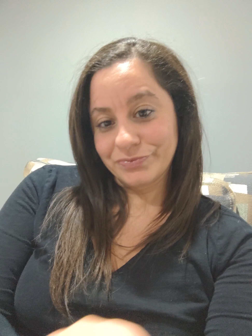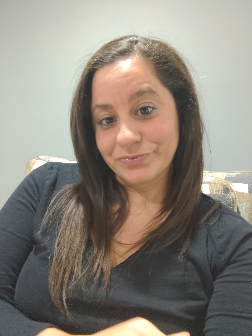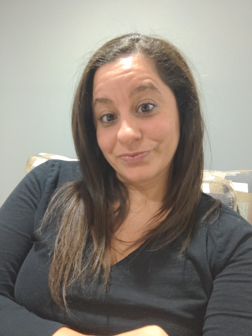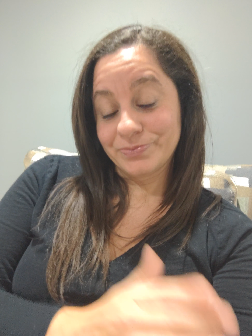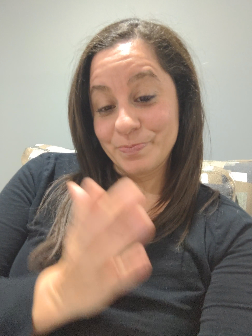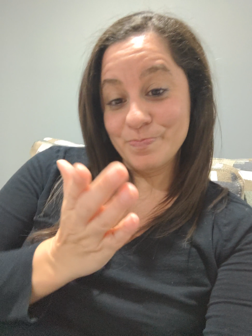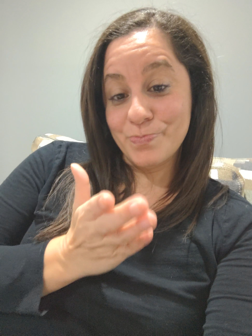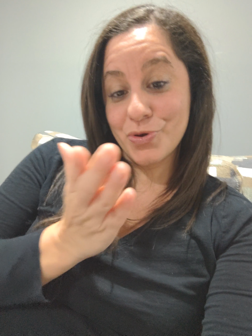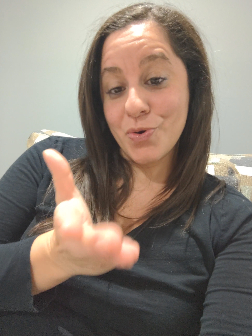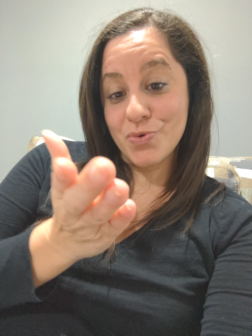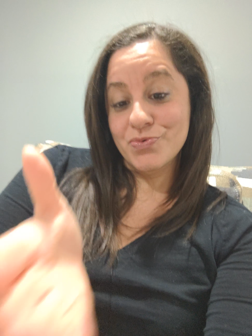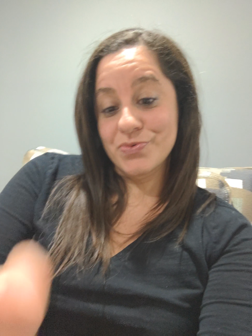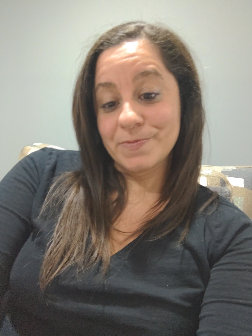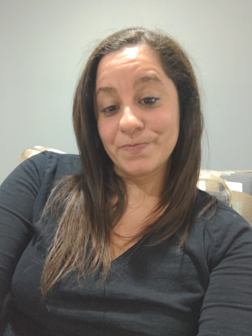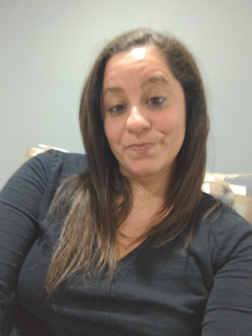boat